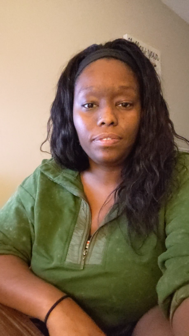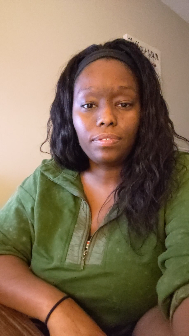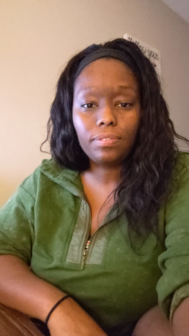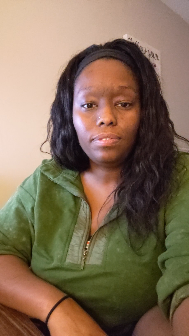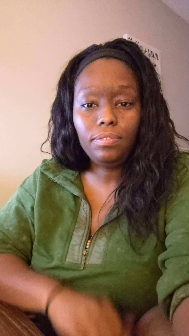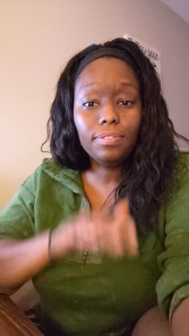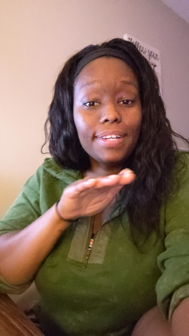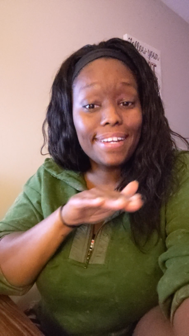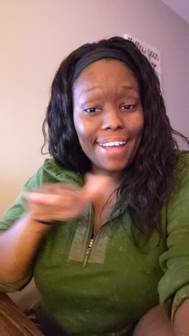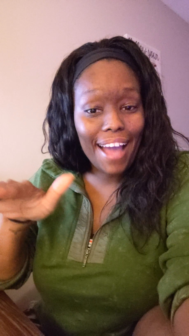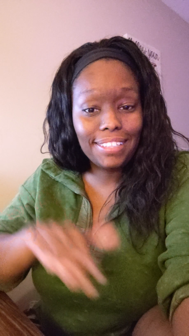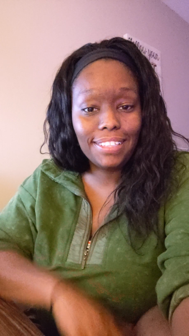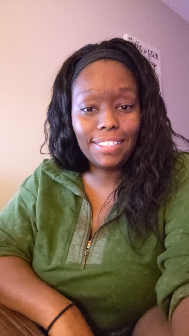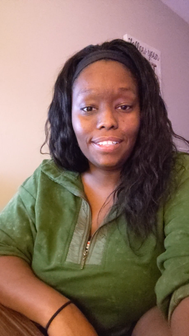nice